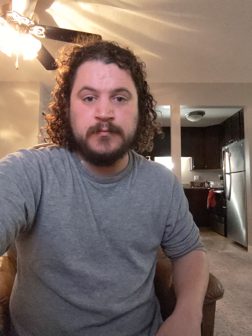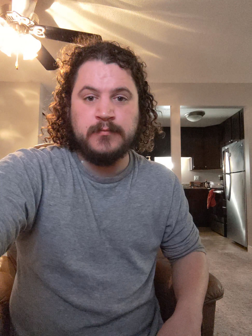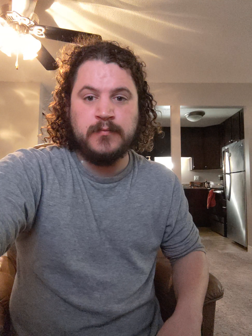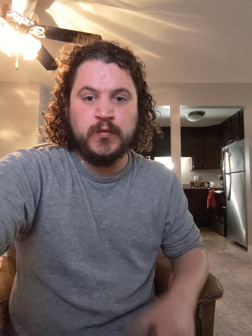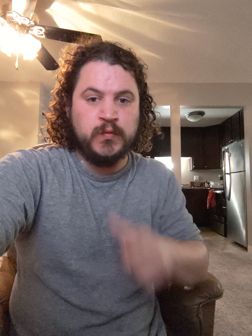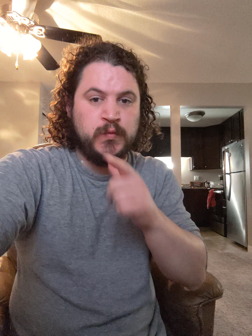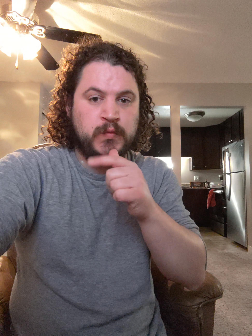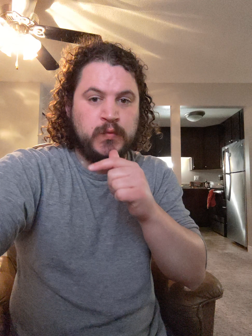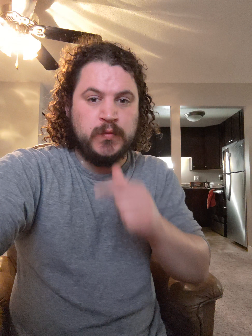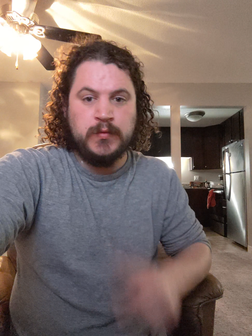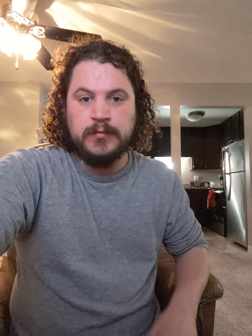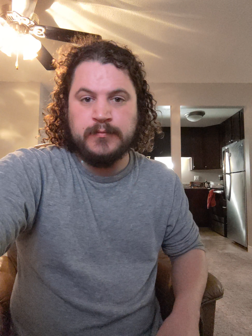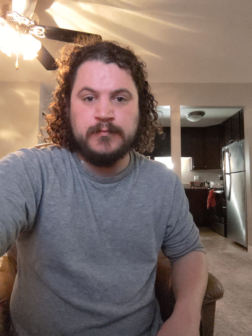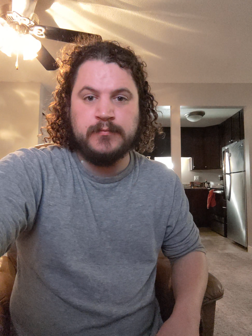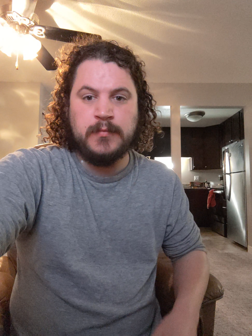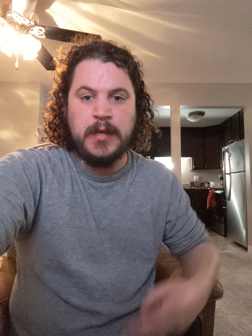who